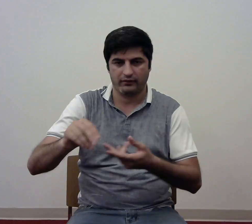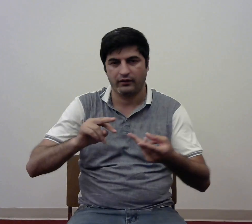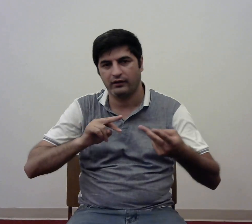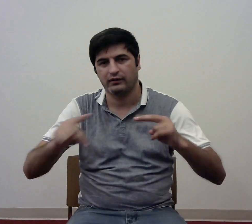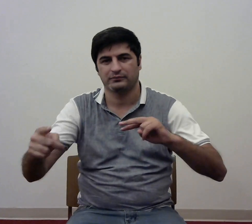dəyişmək